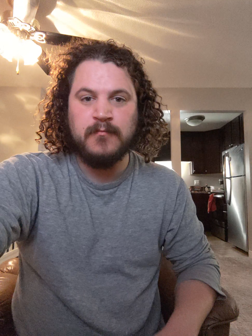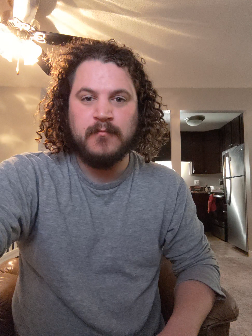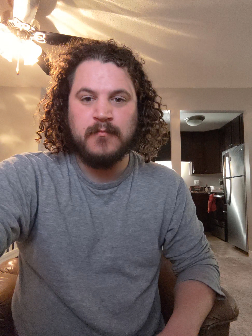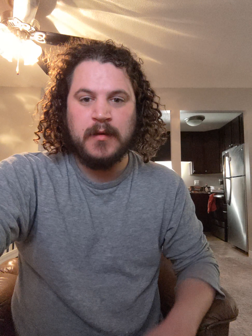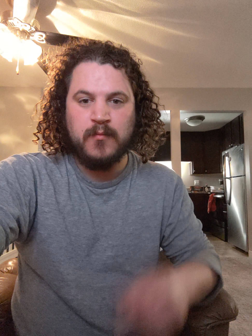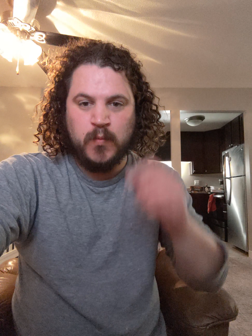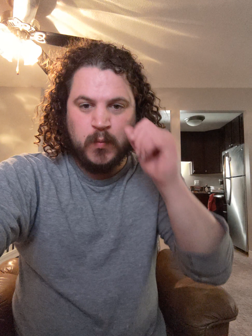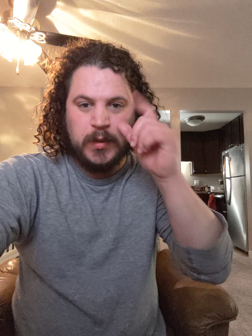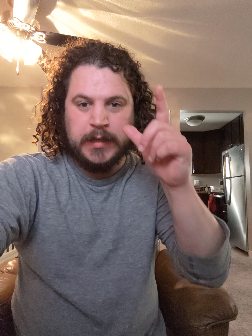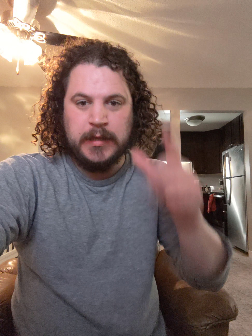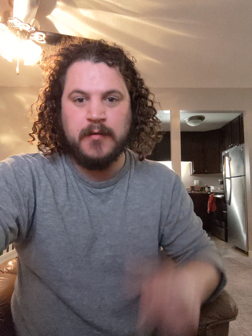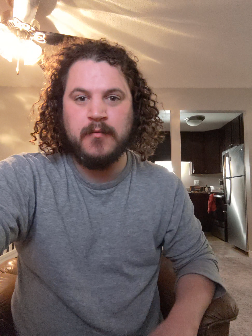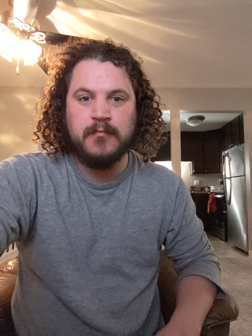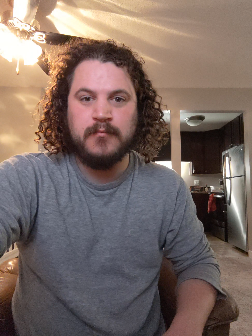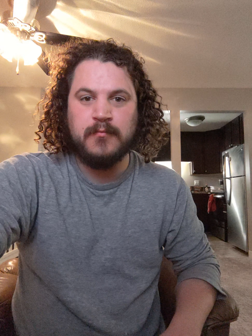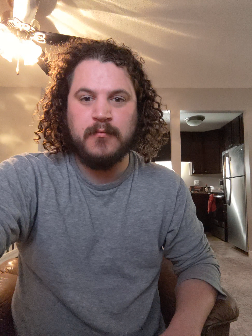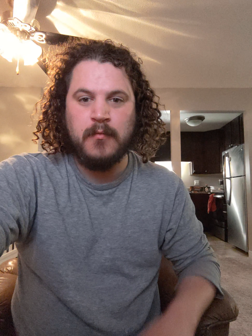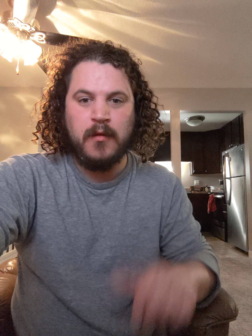awake